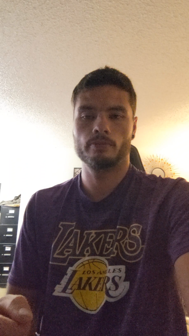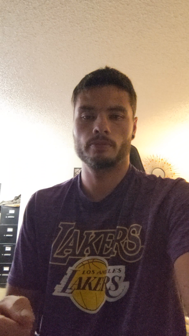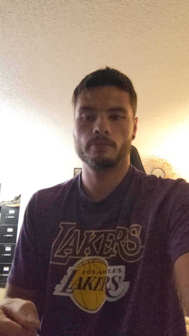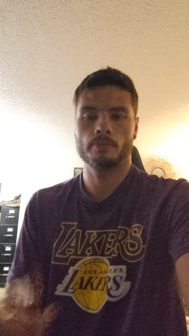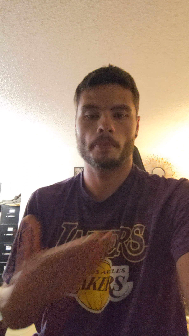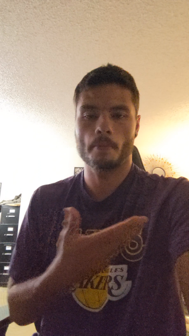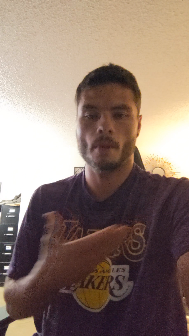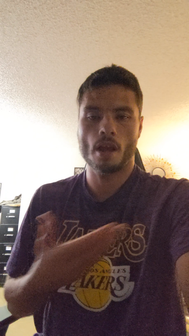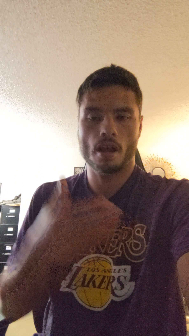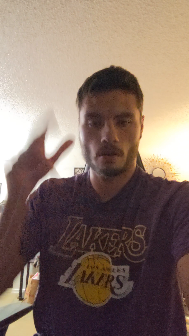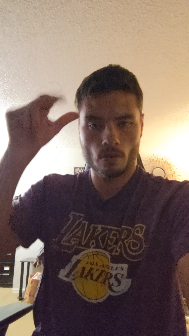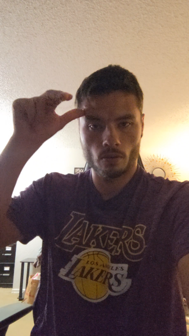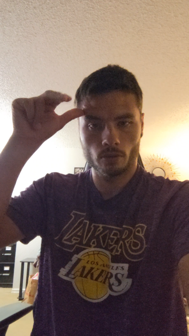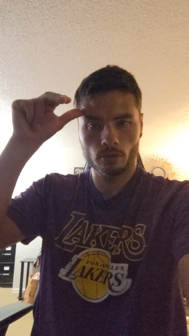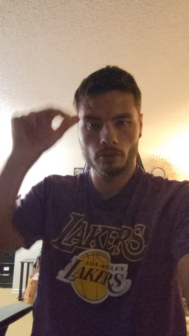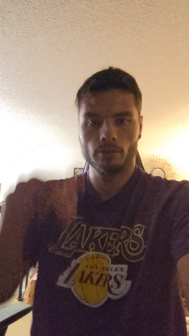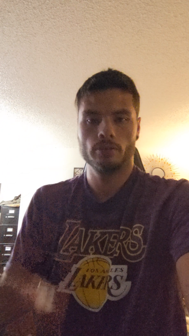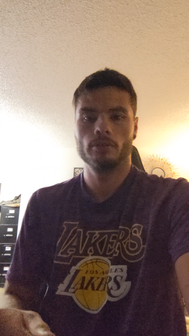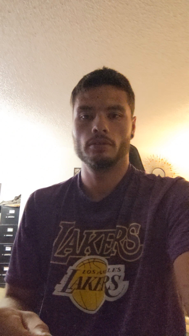pony